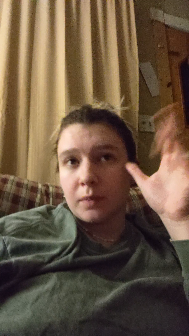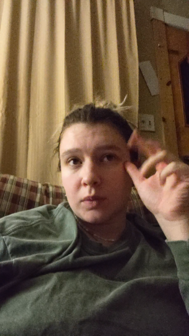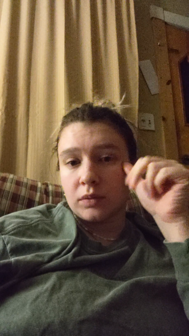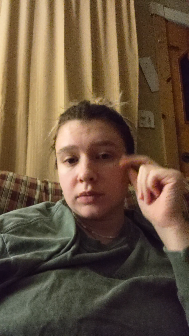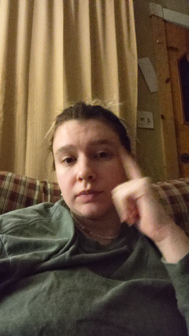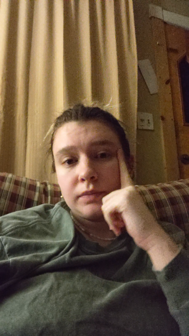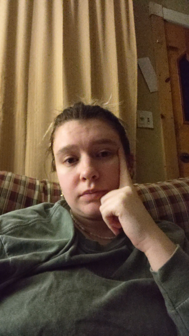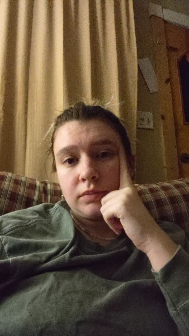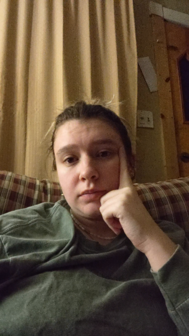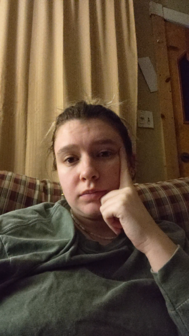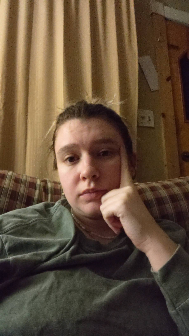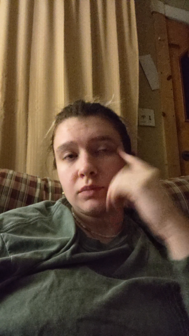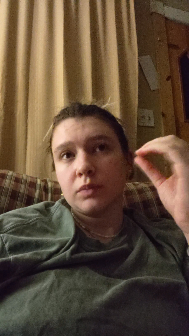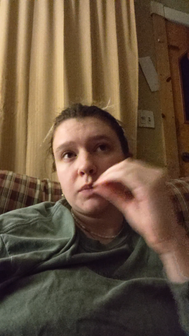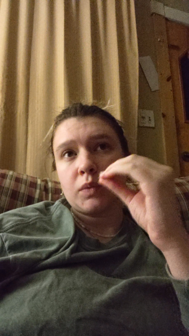more